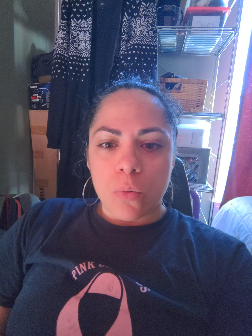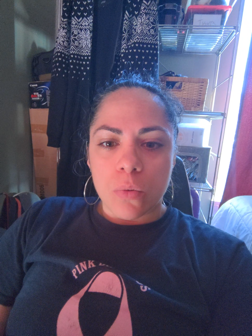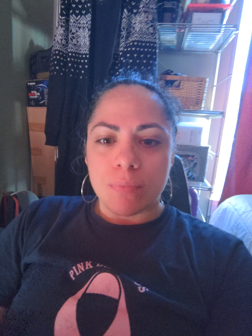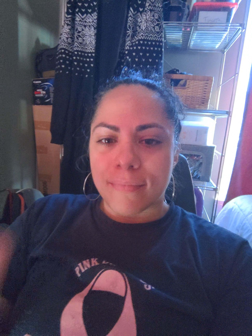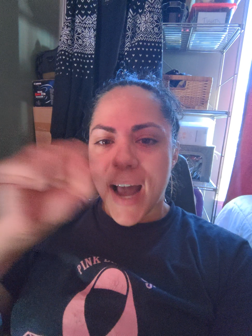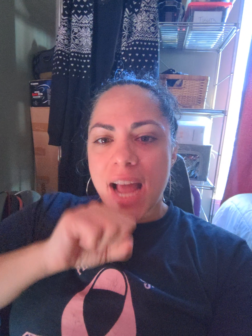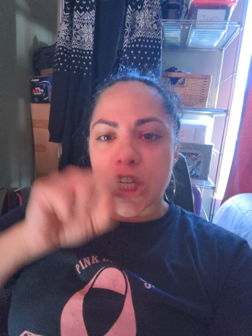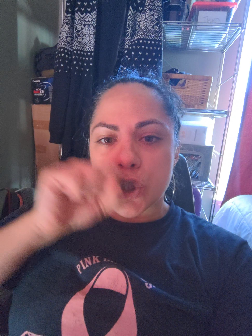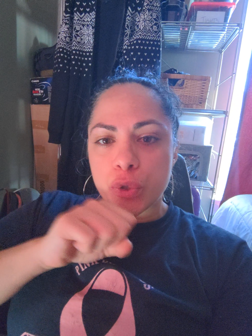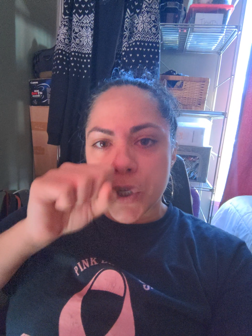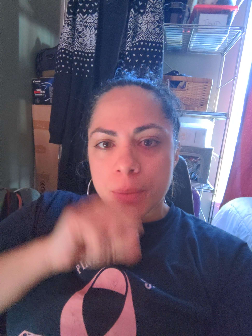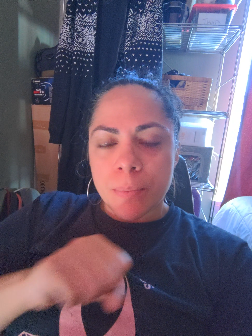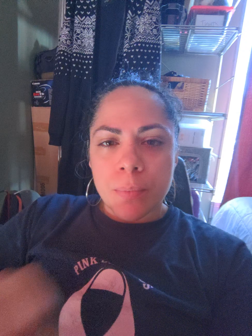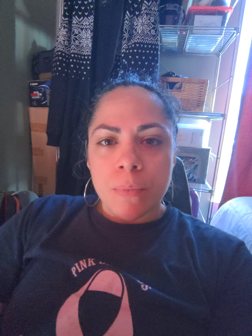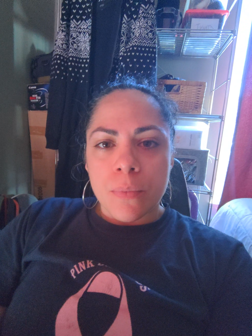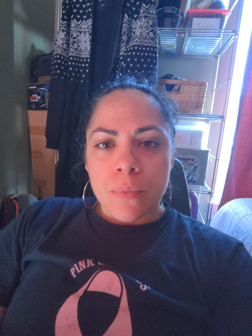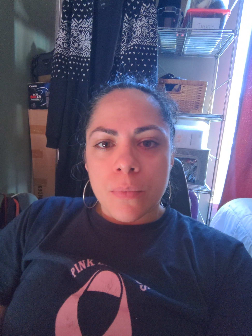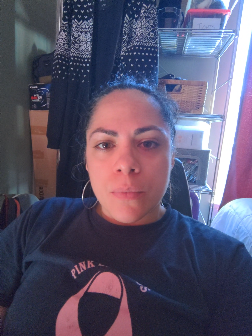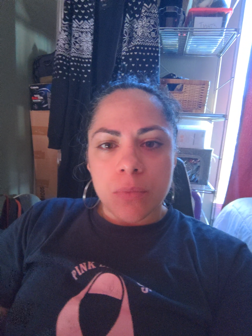ice cream